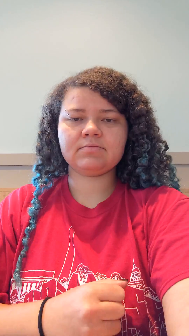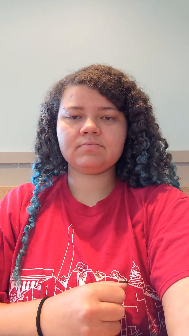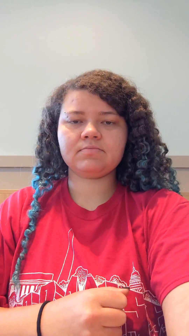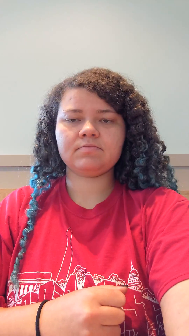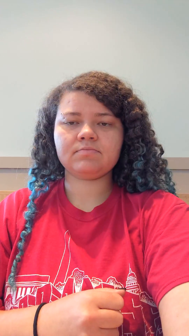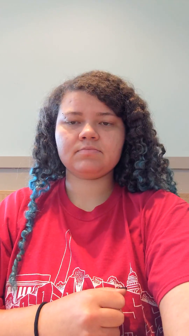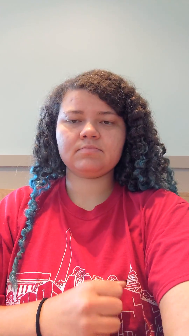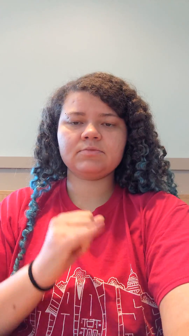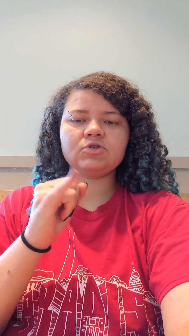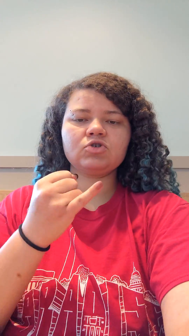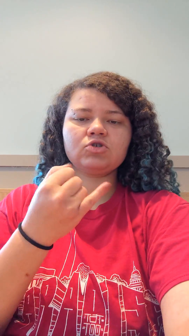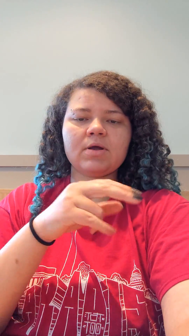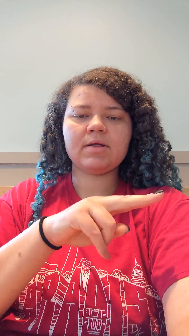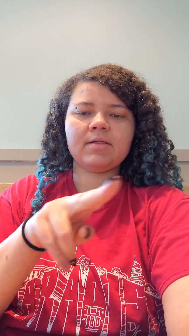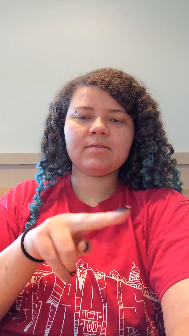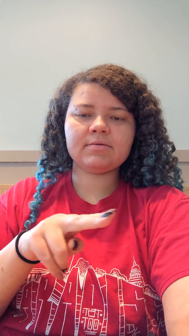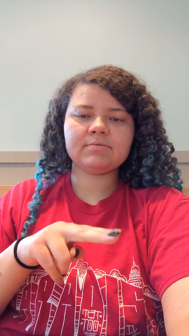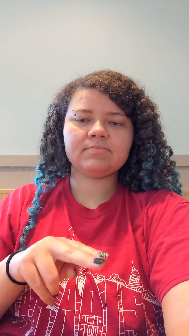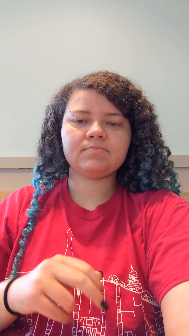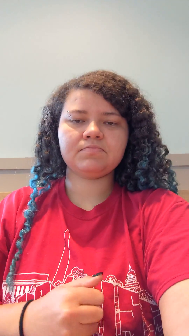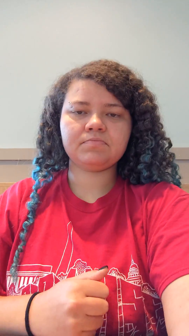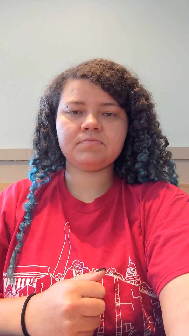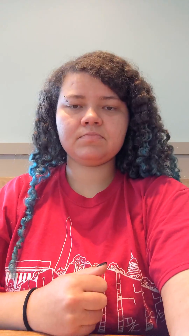jelly